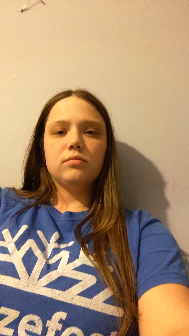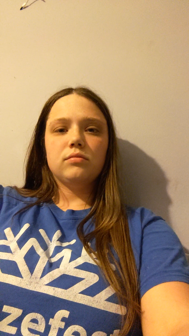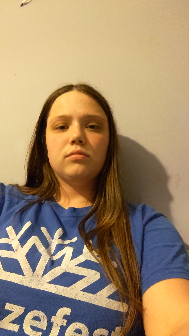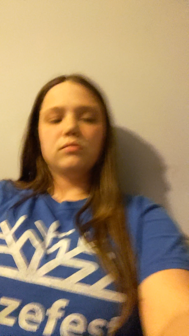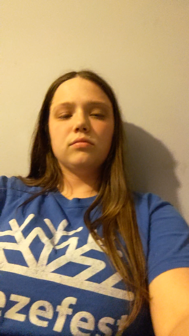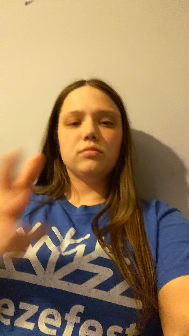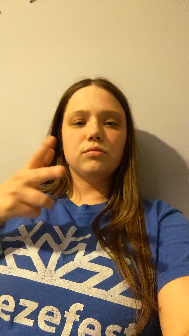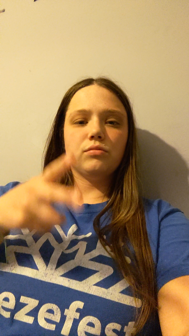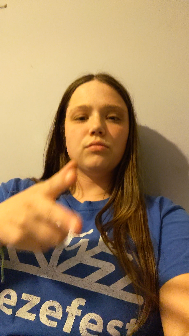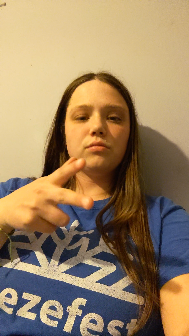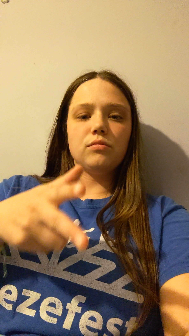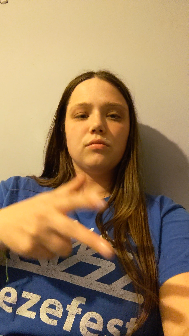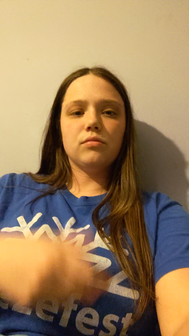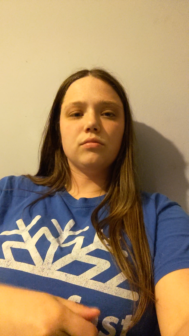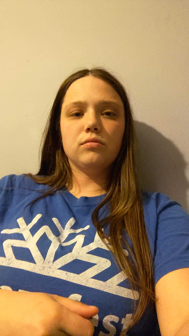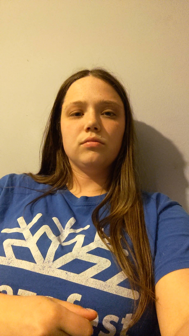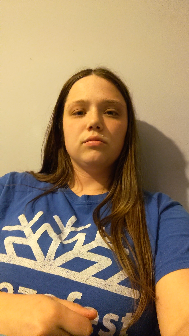garage